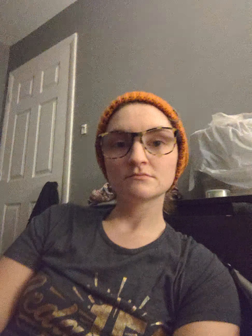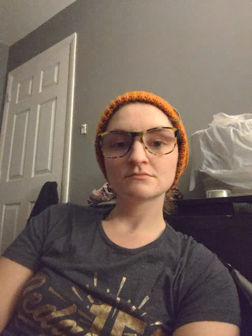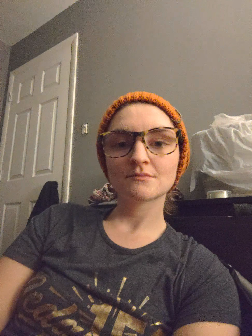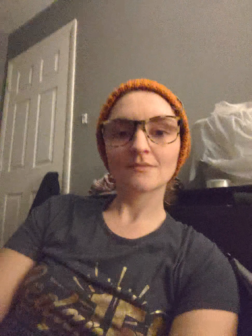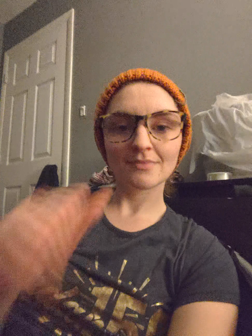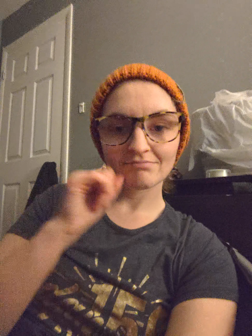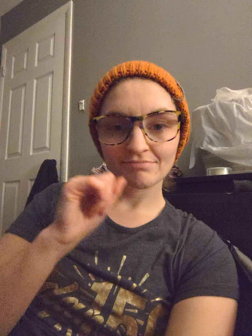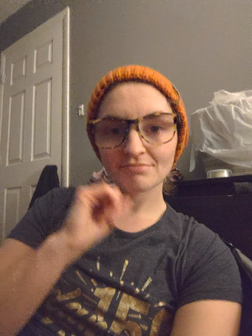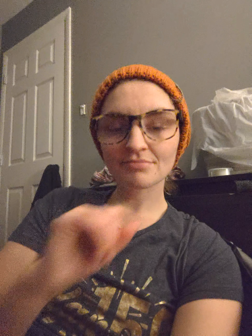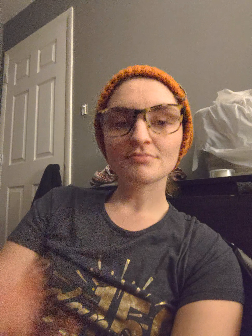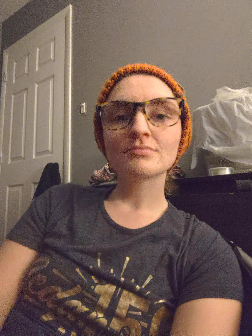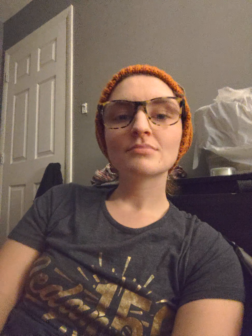aunt